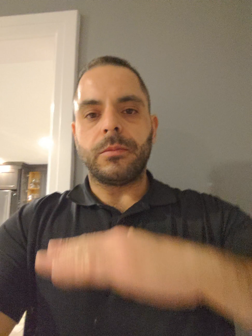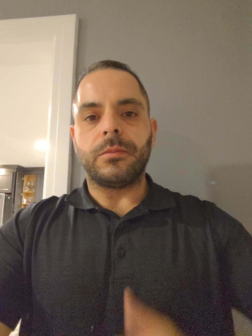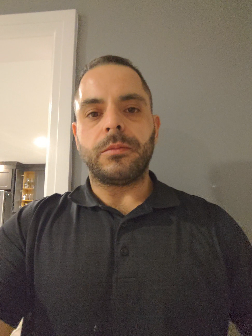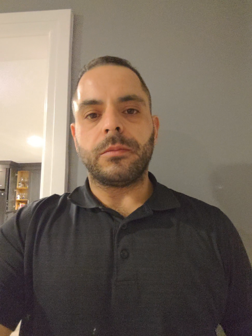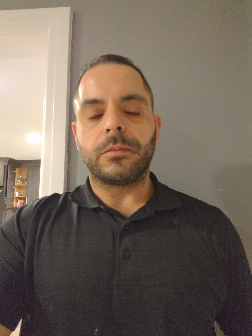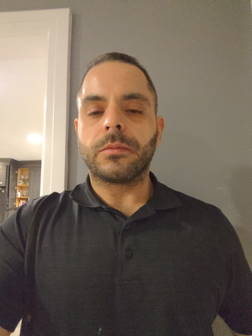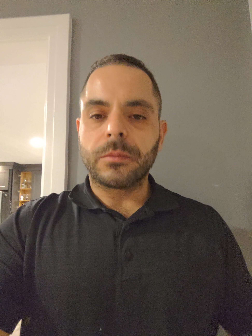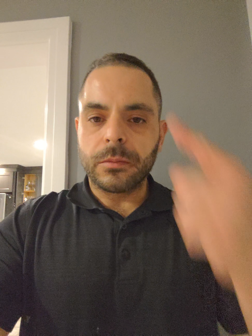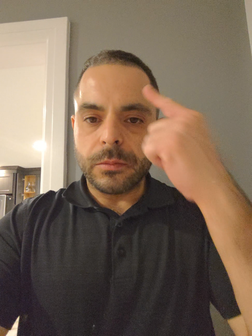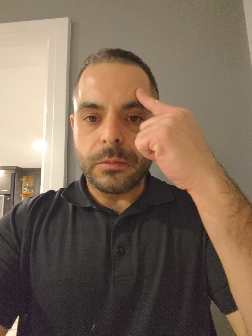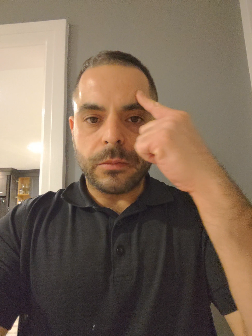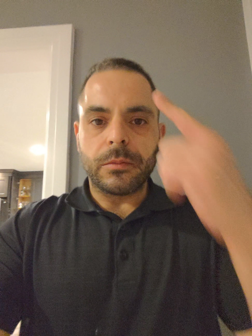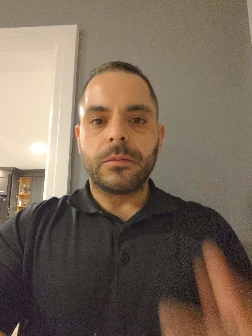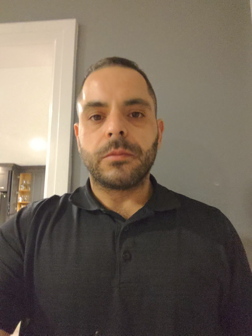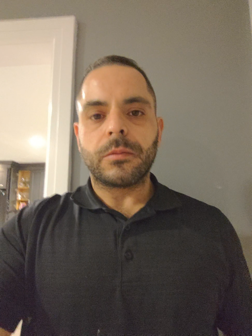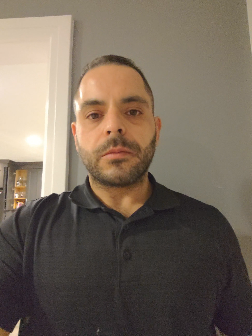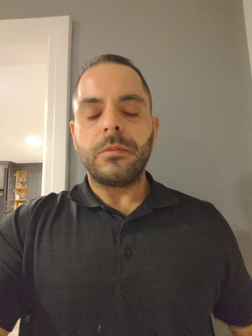think